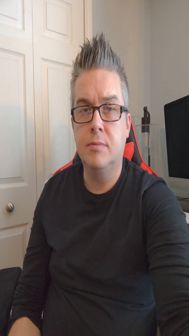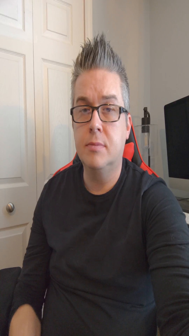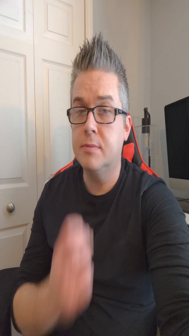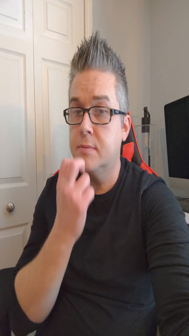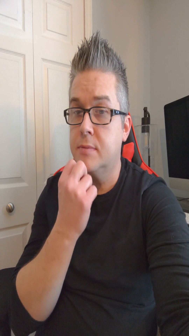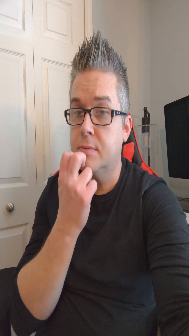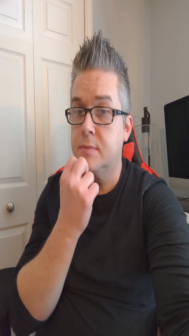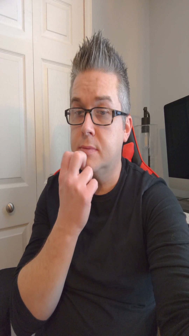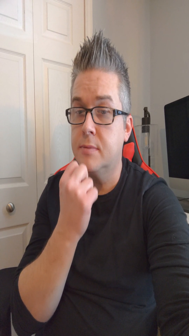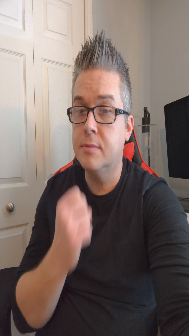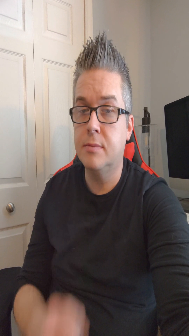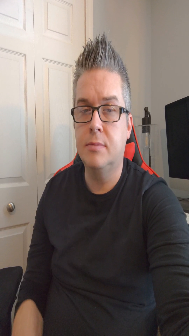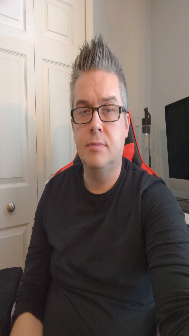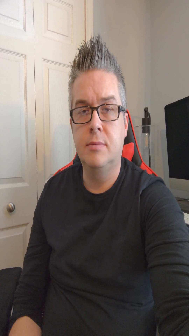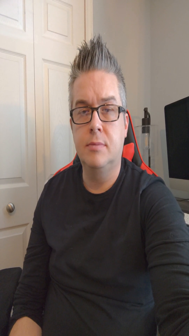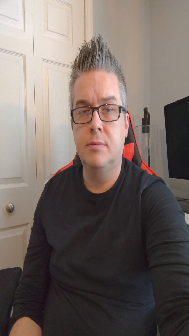underwear